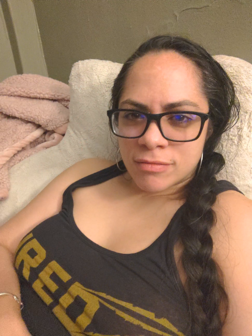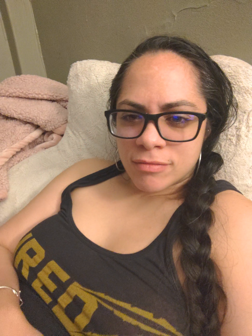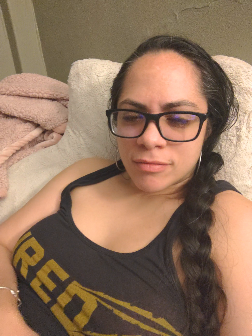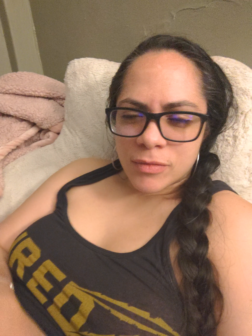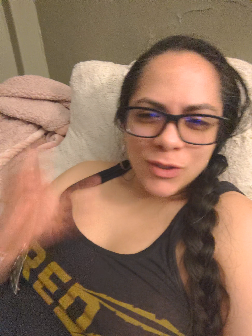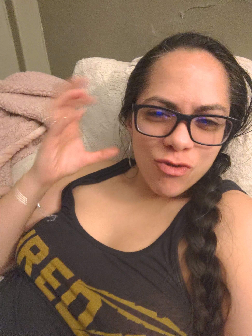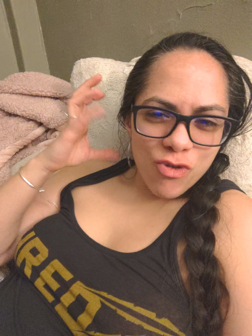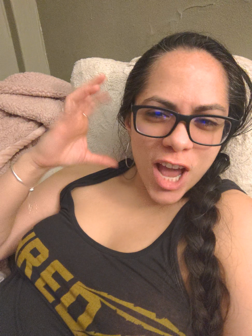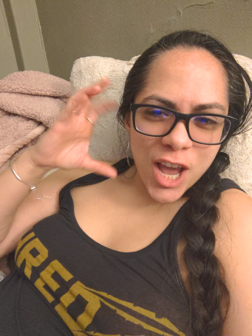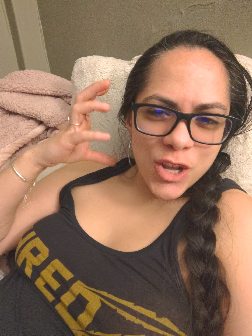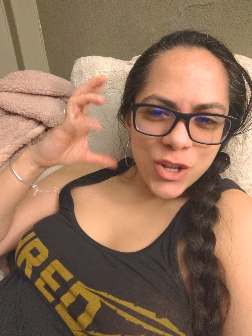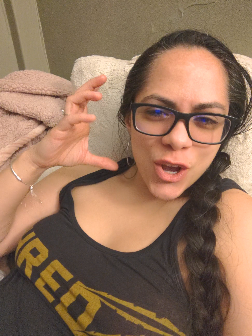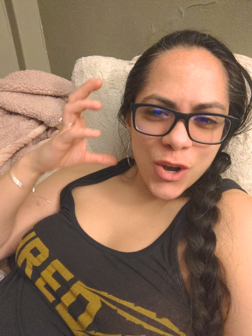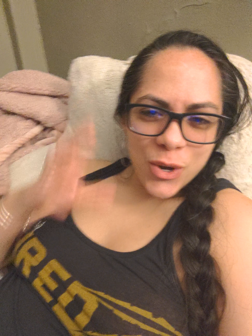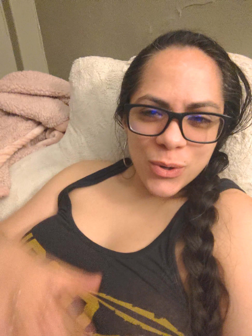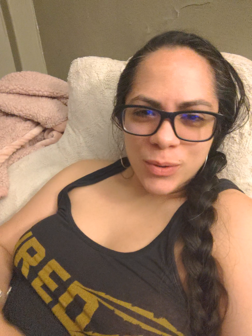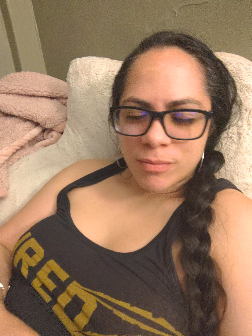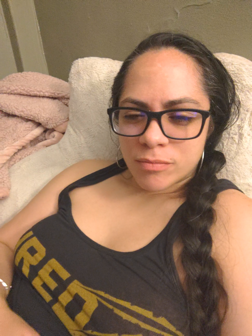radio